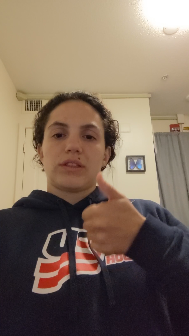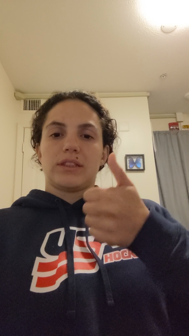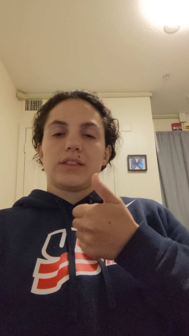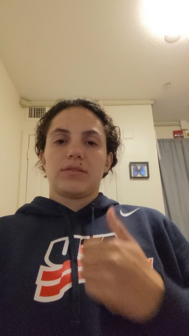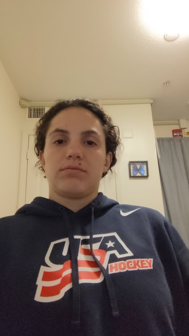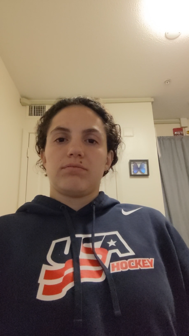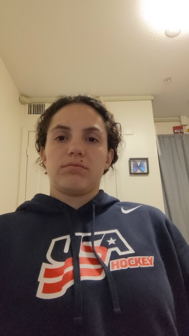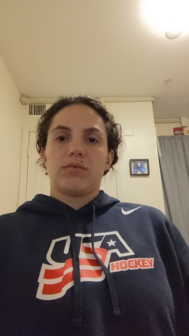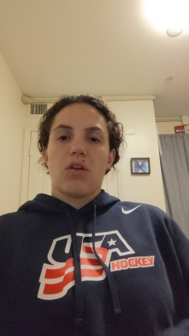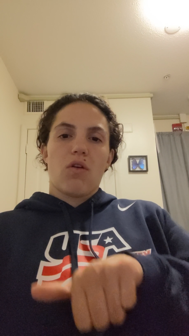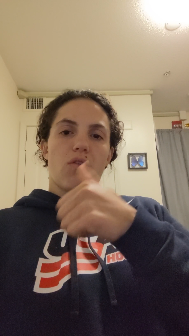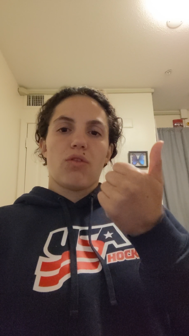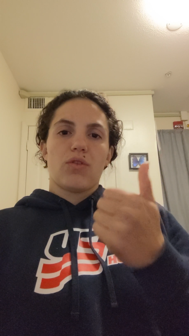other